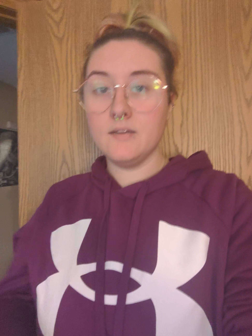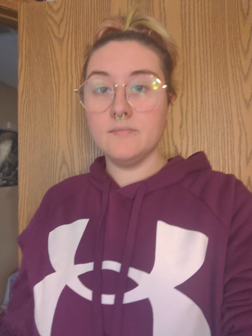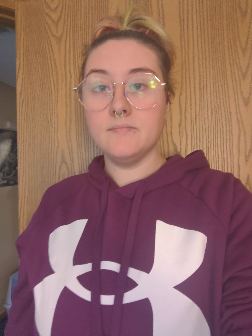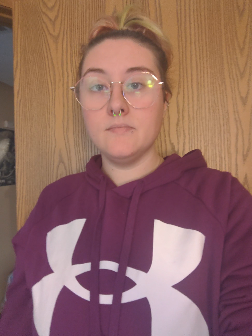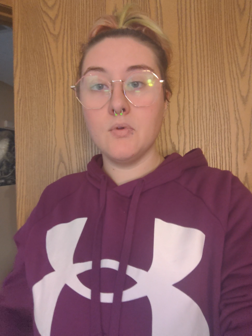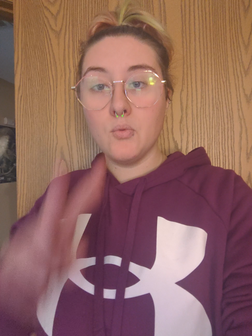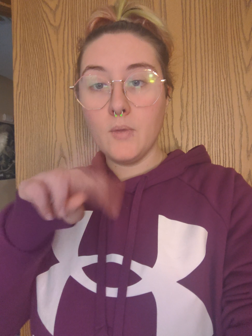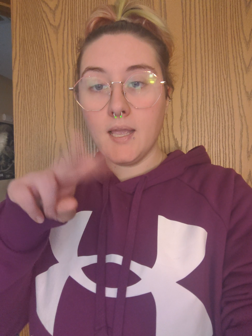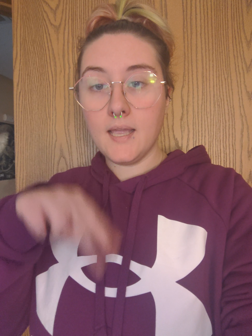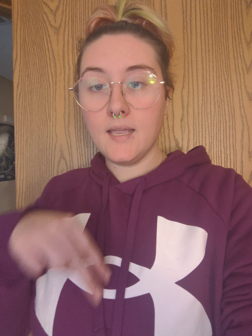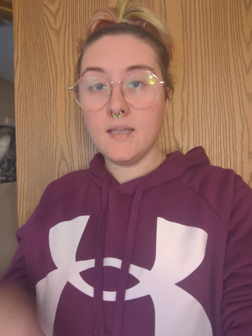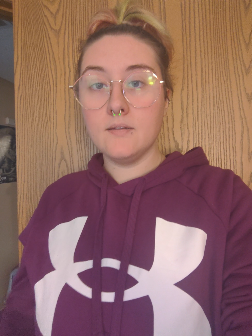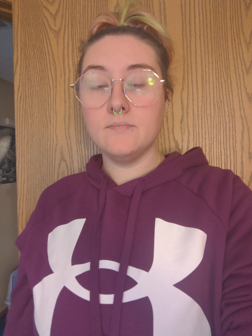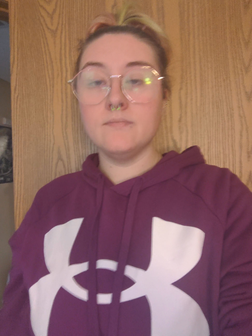read